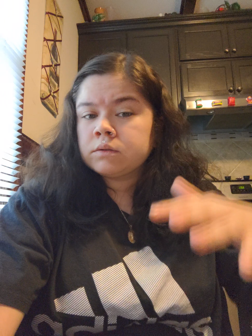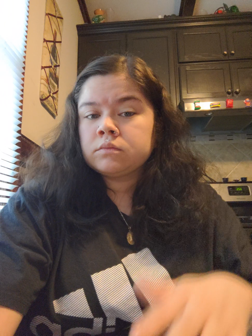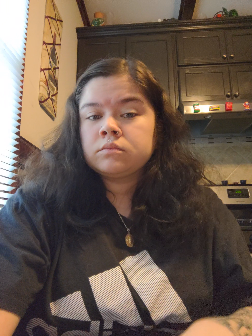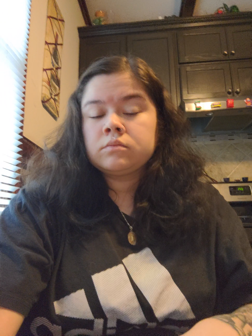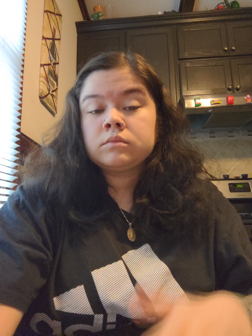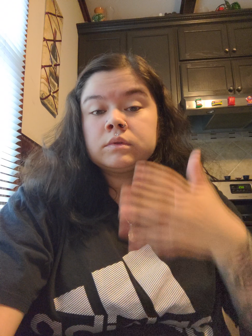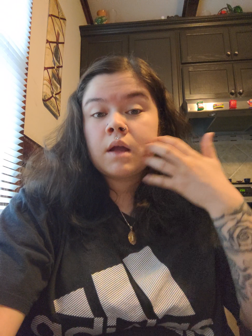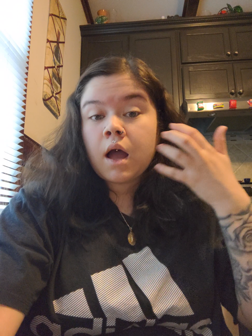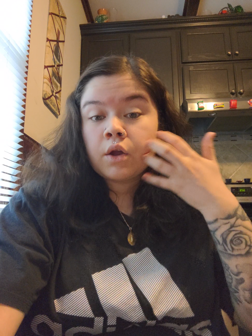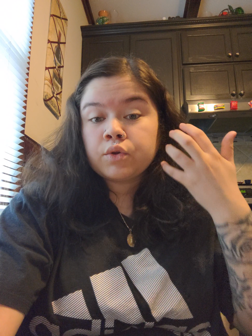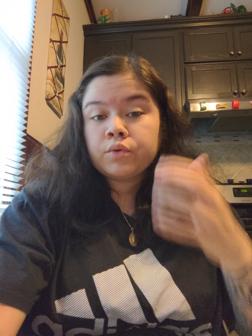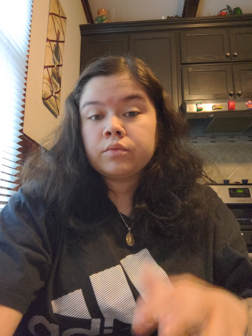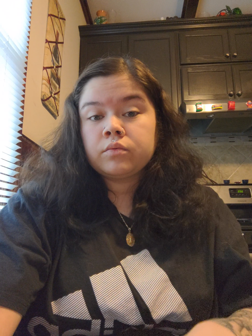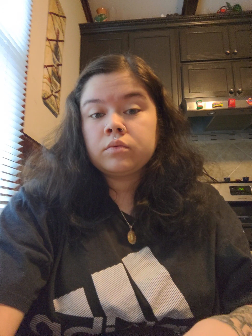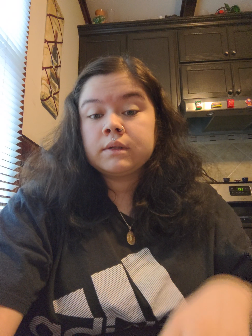tiger